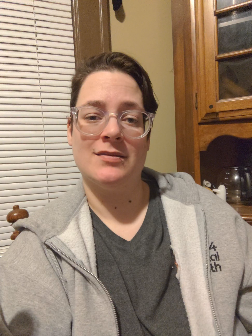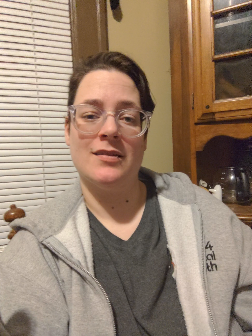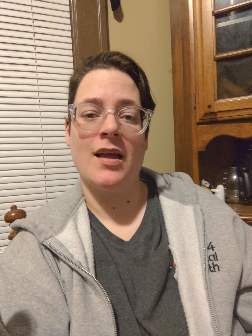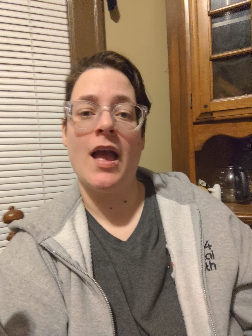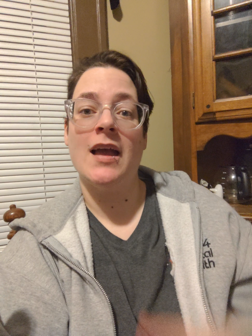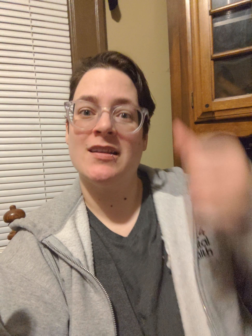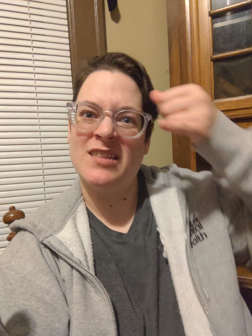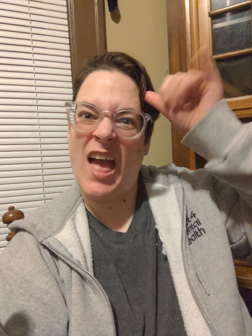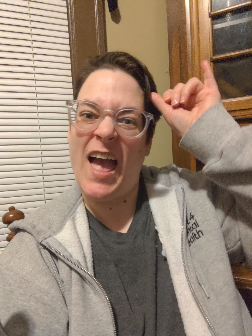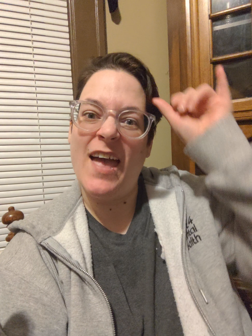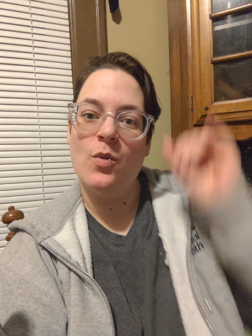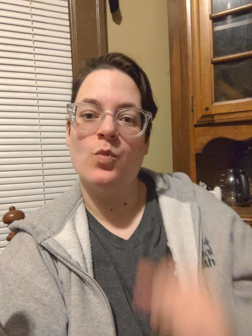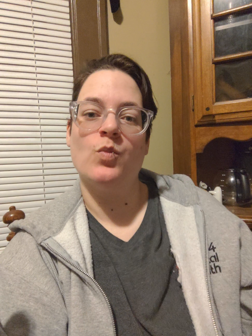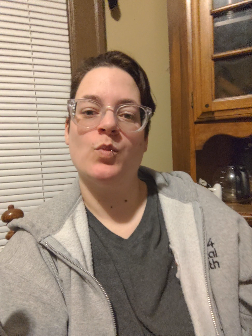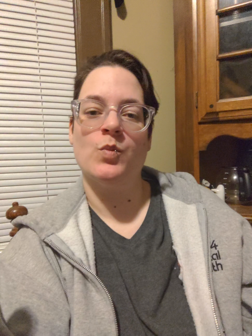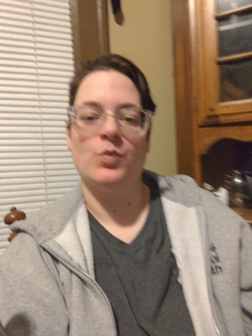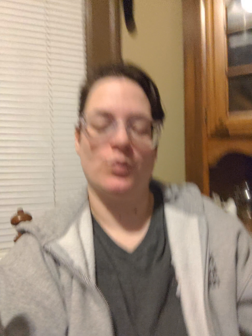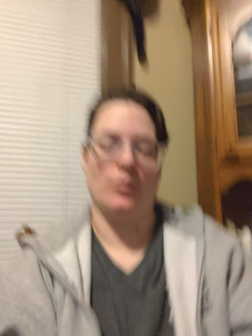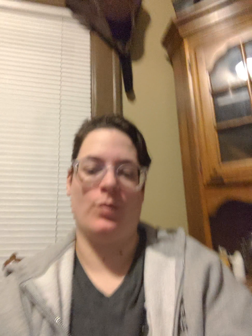cow